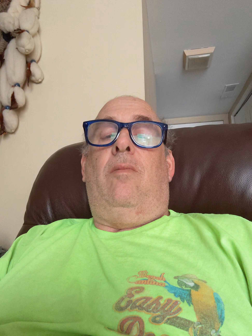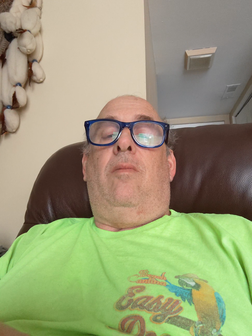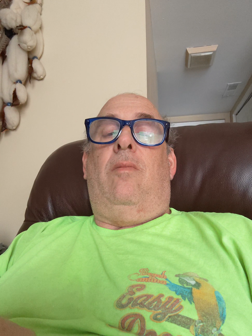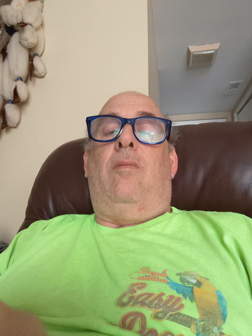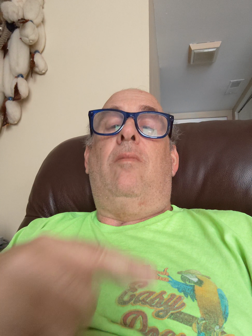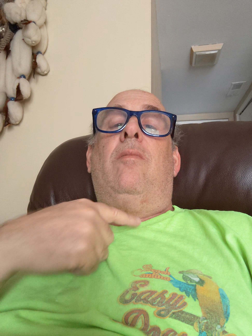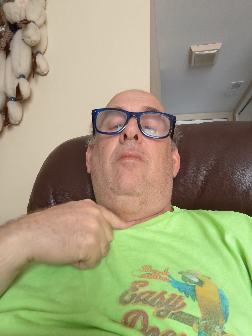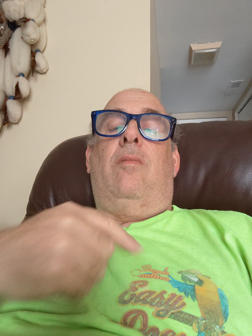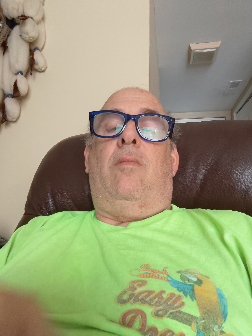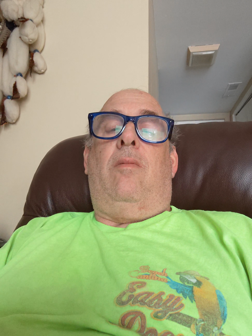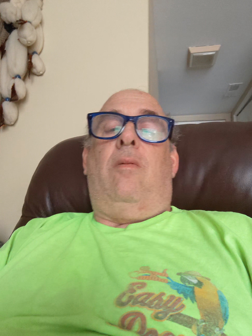thirsty